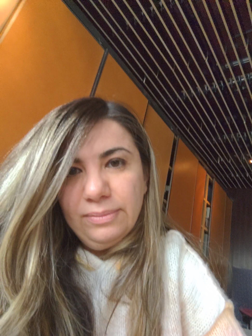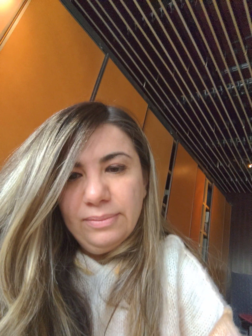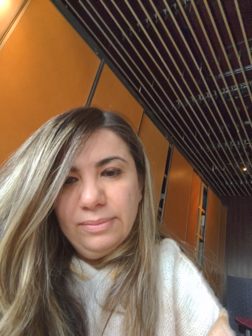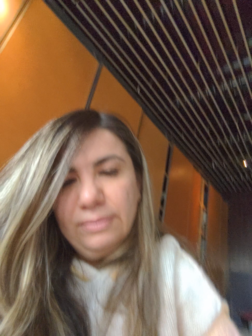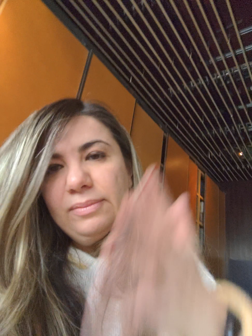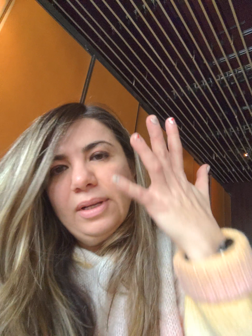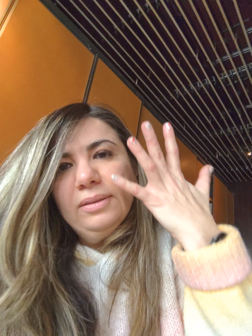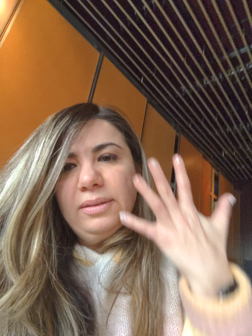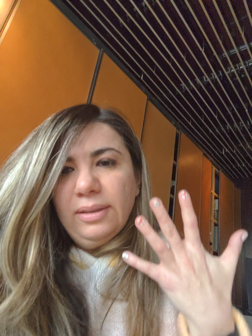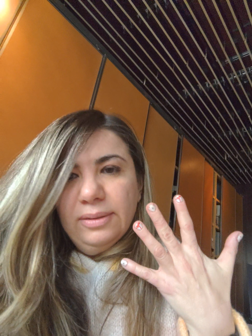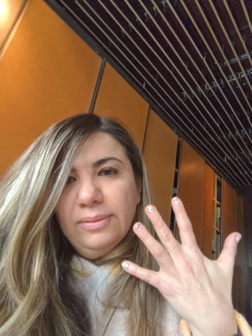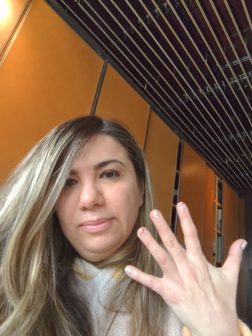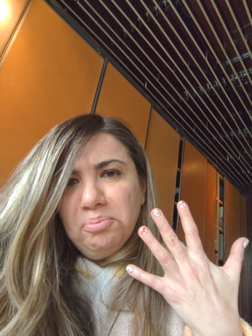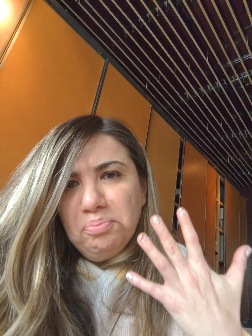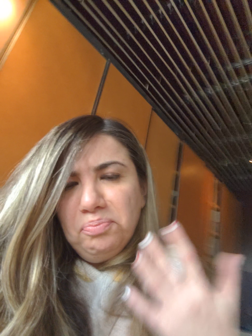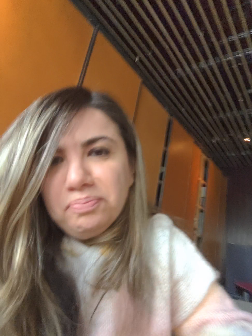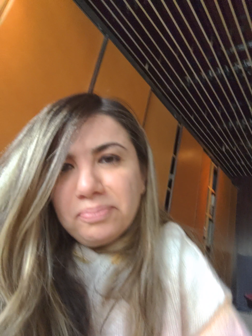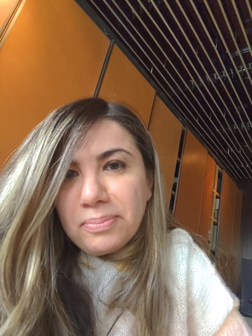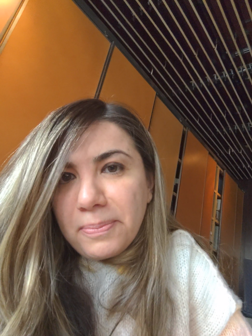sad